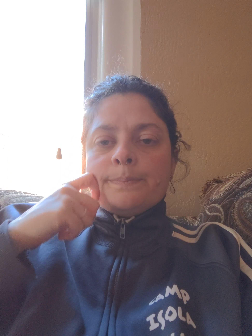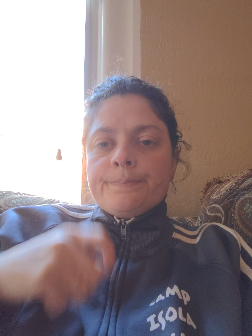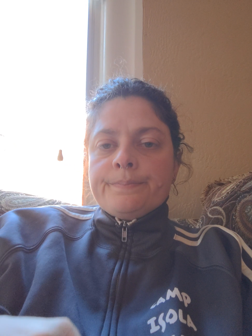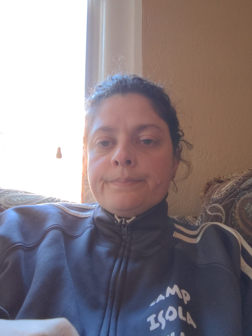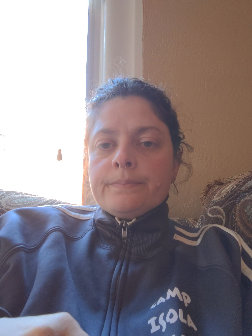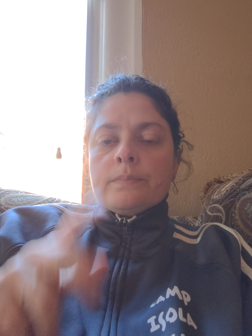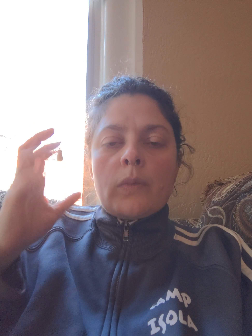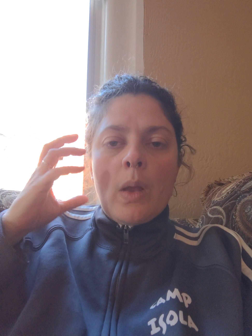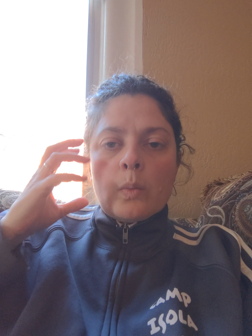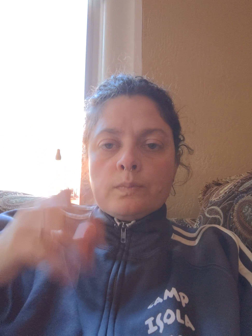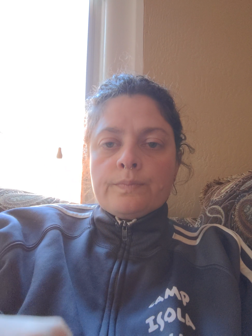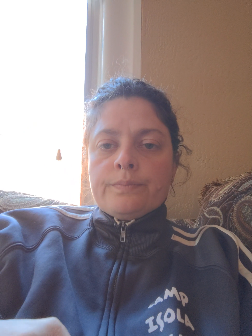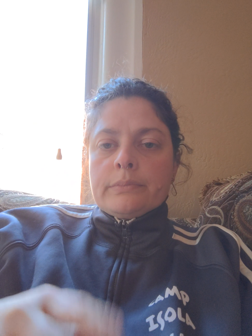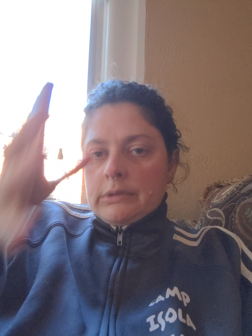radio